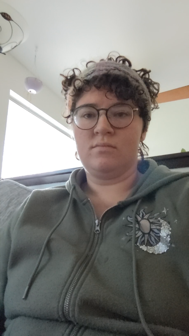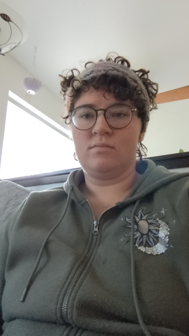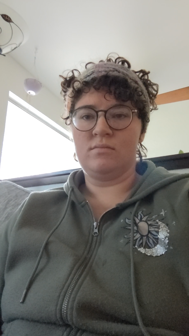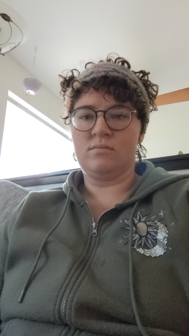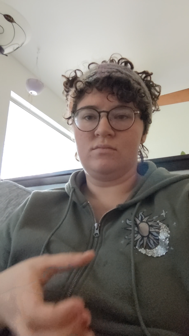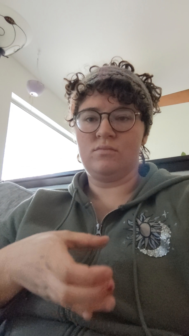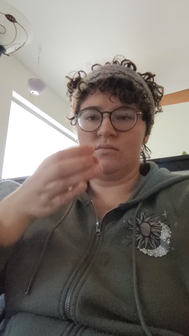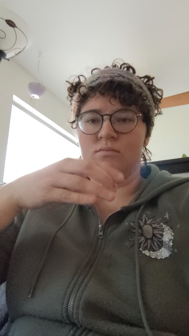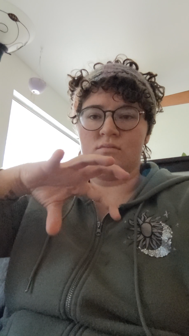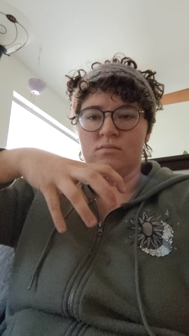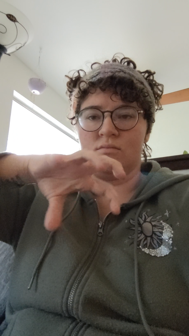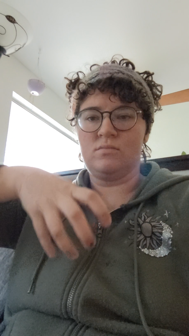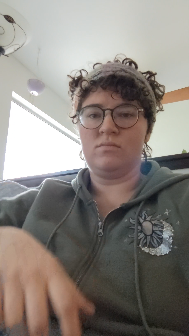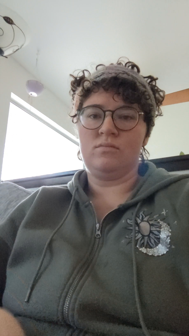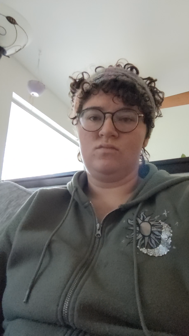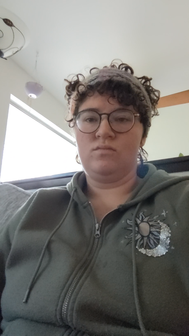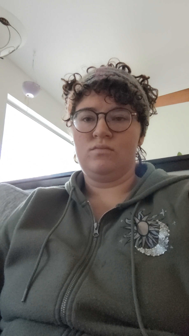jar